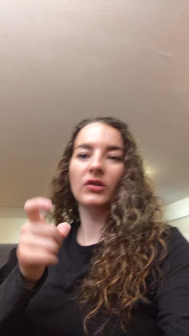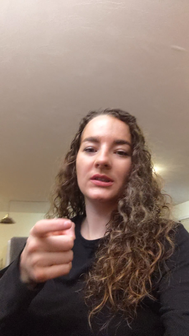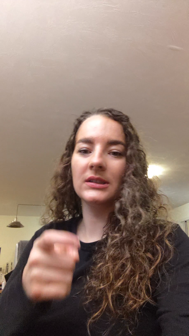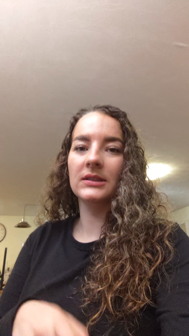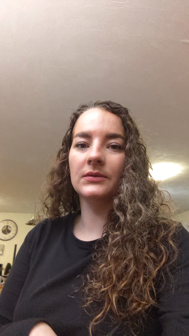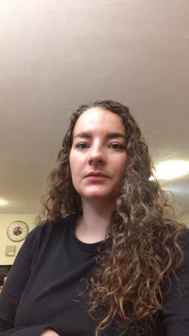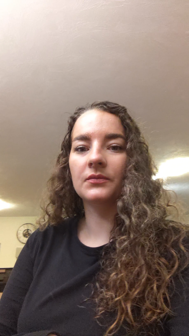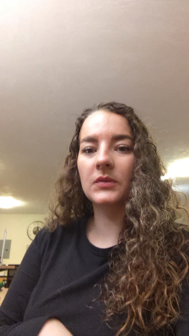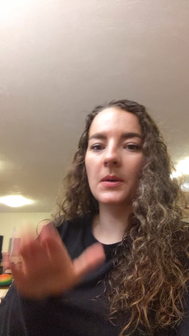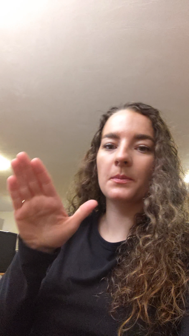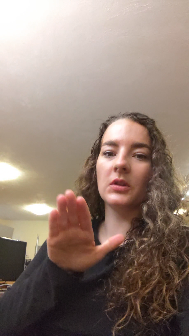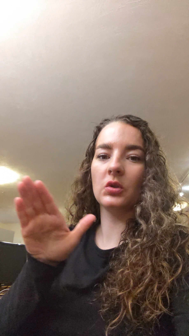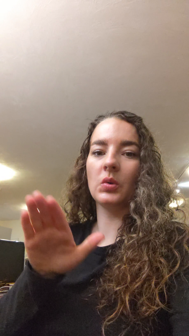penguin